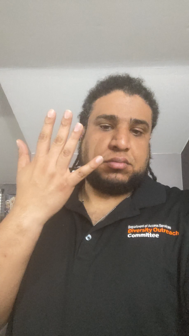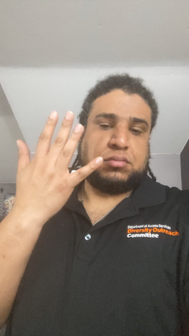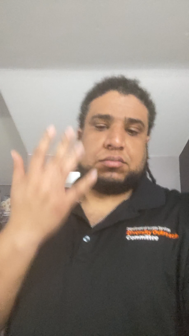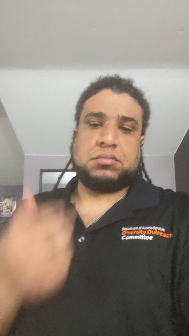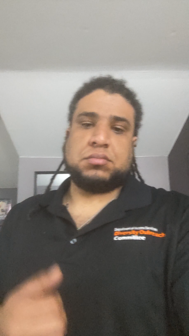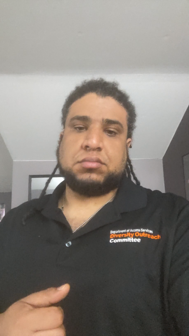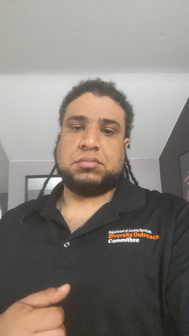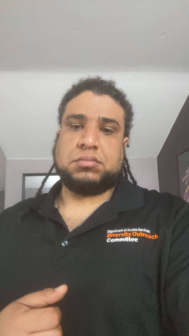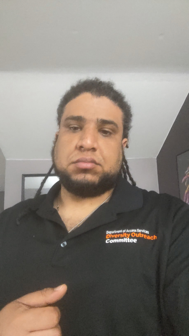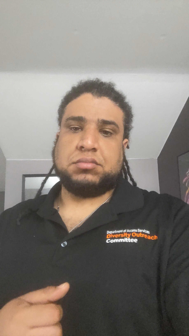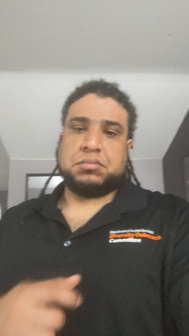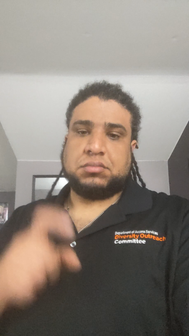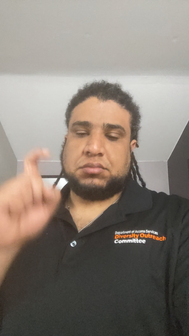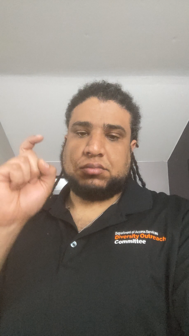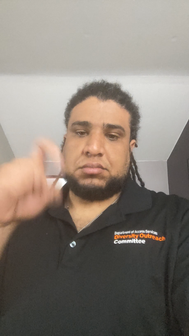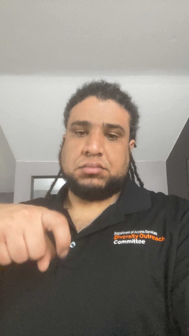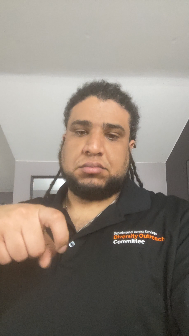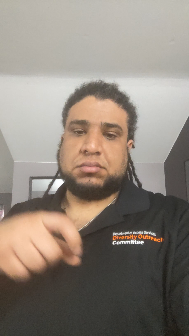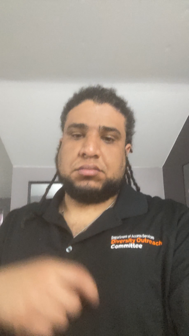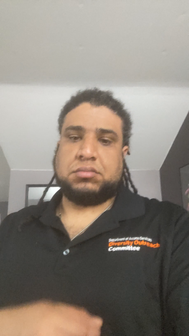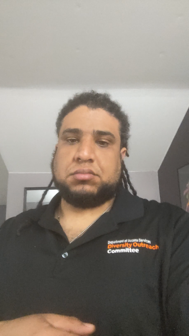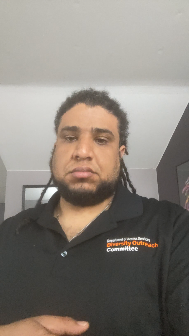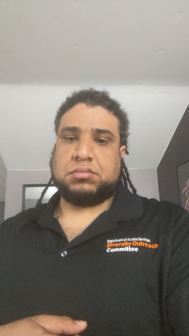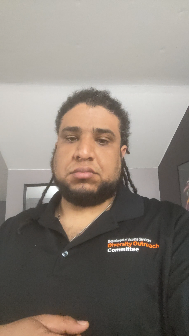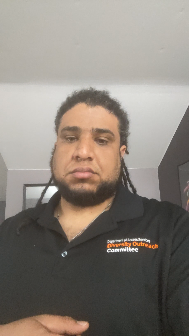must